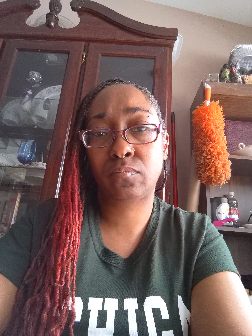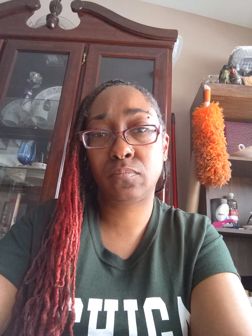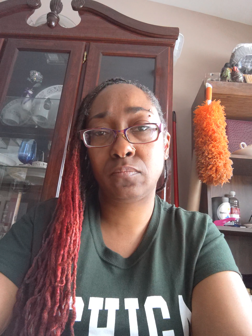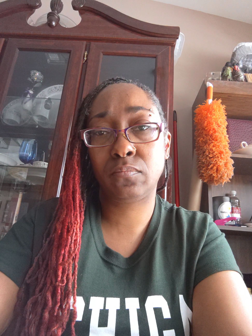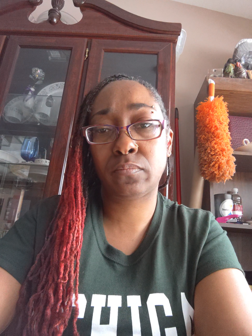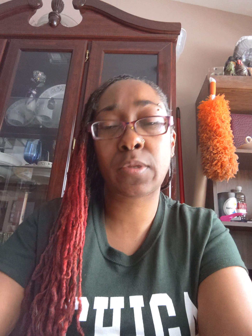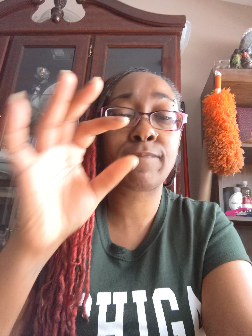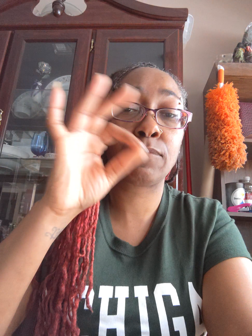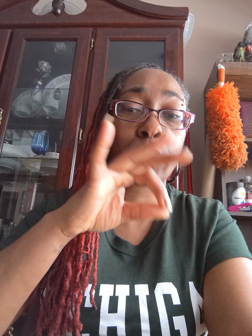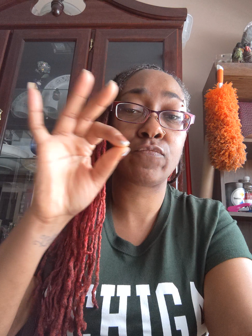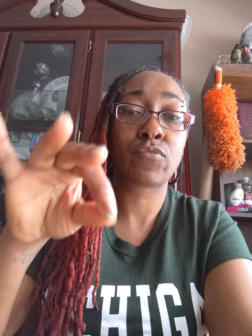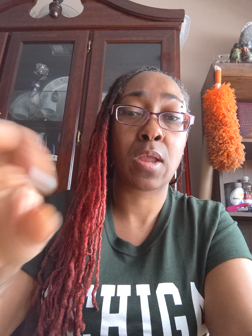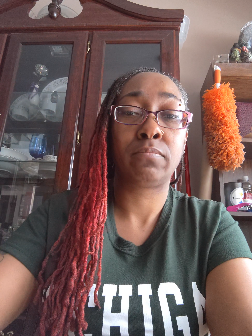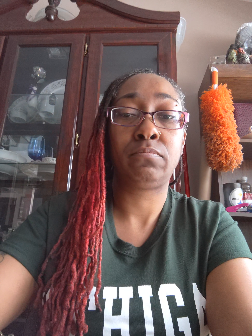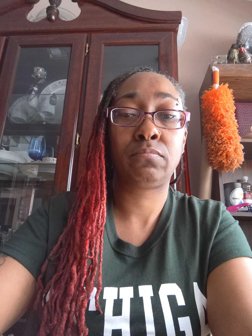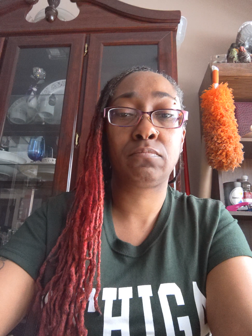french fries